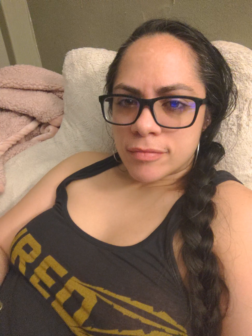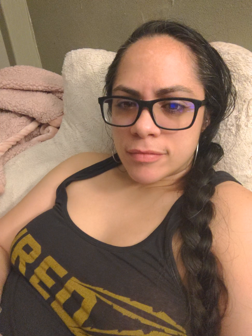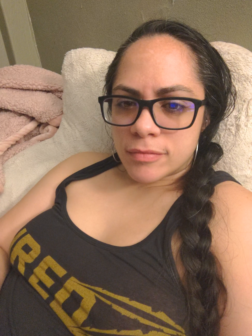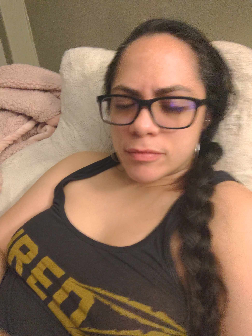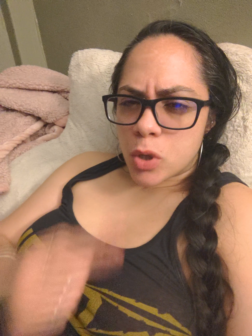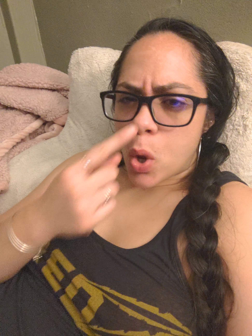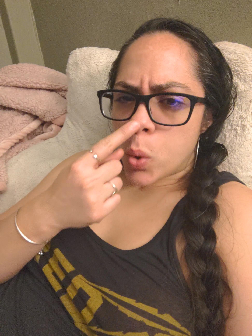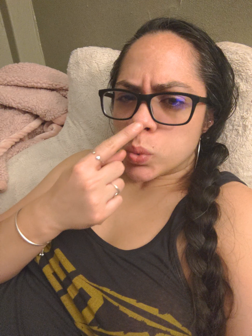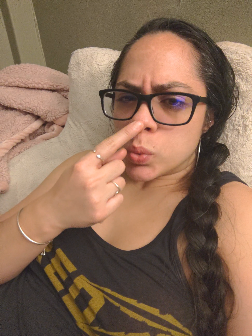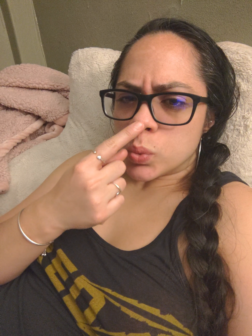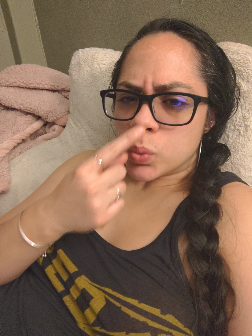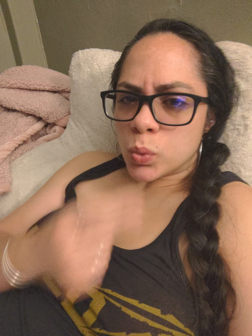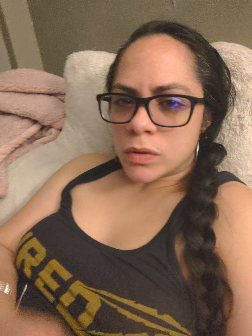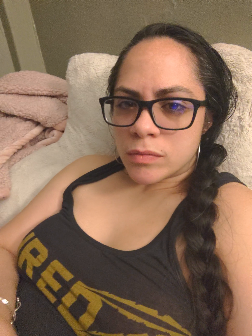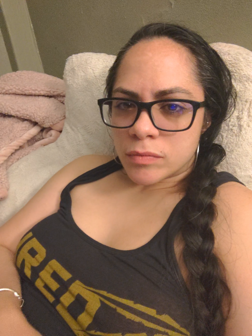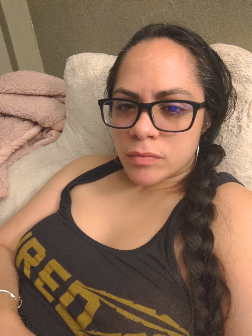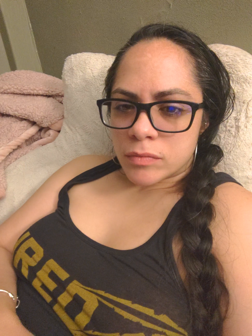nose